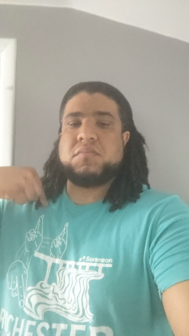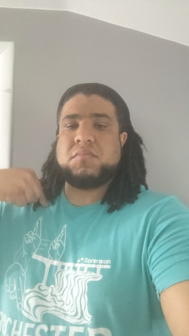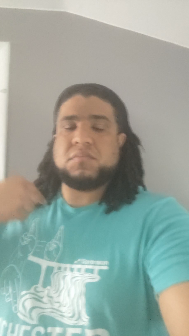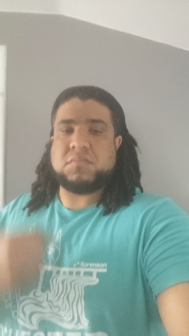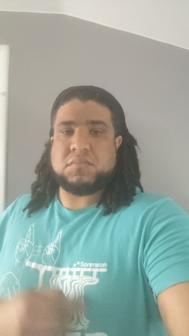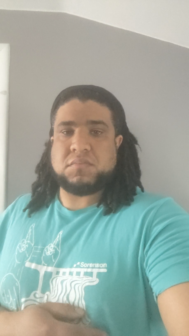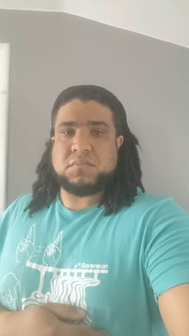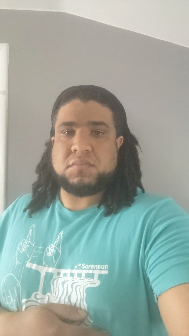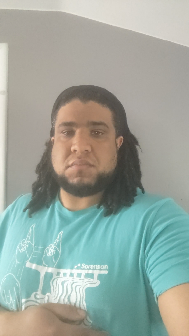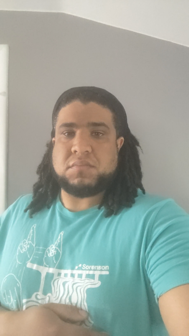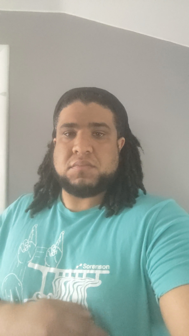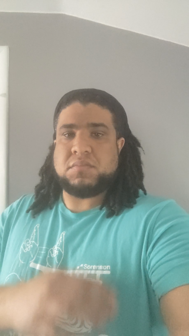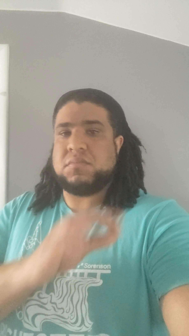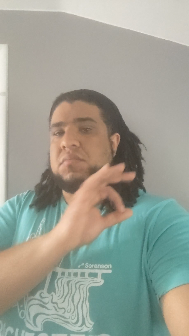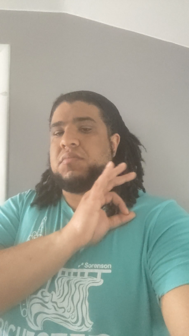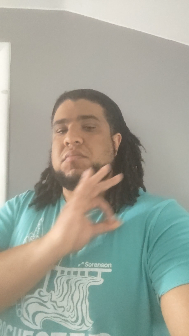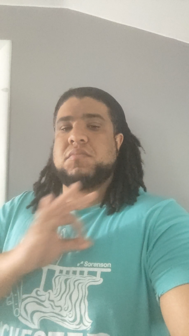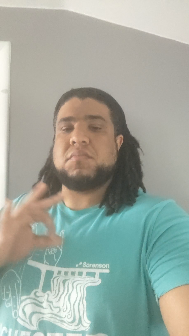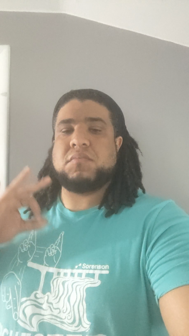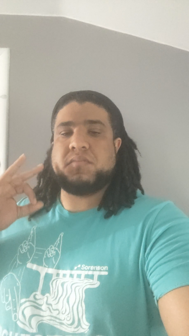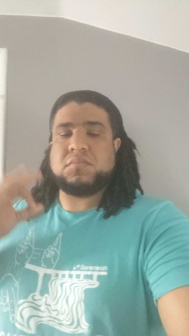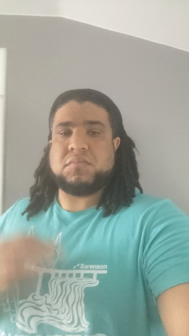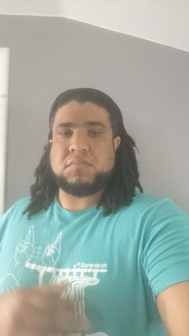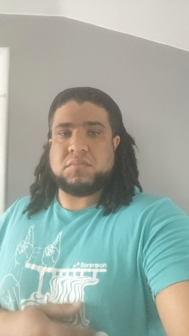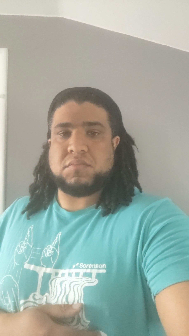beads